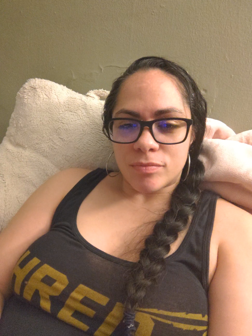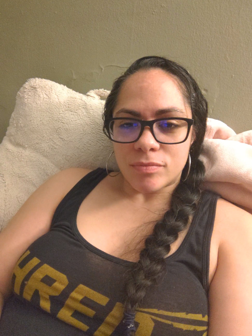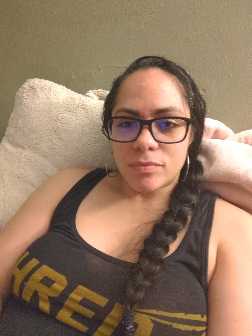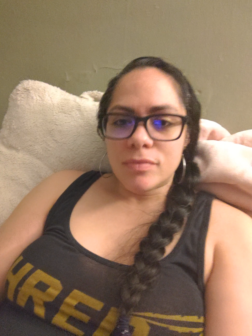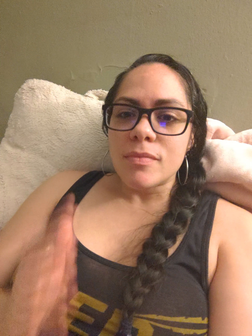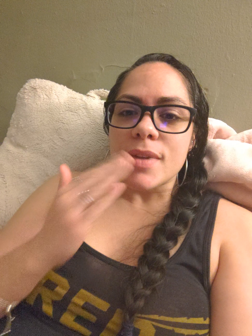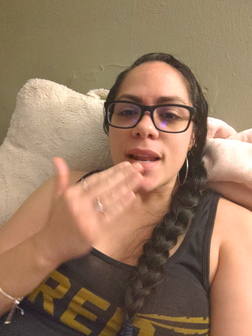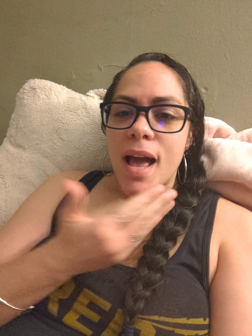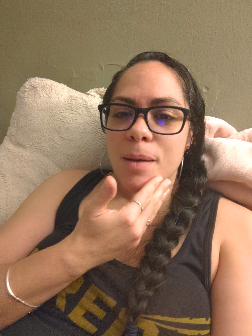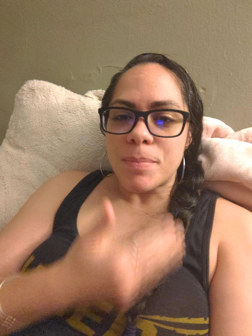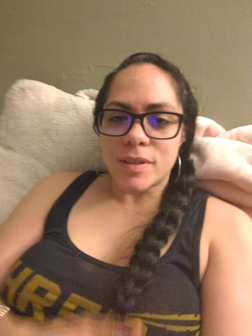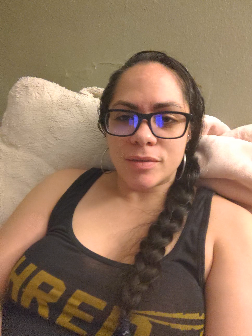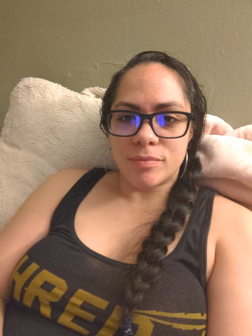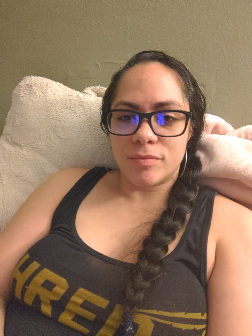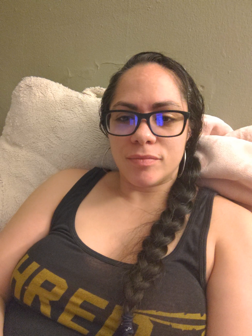napkin